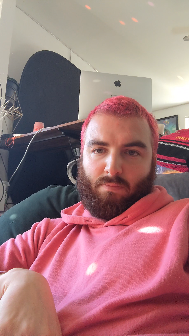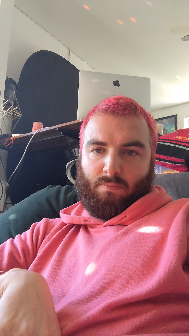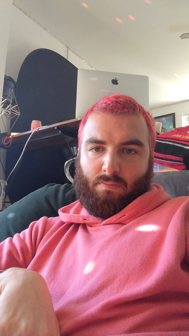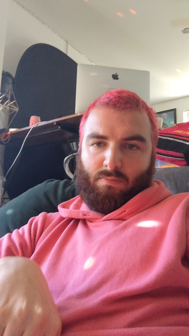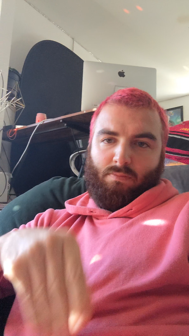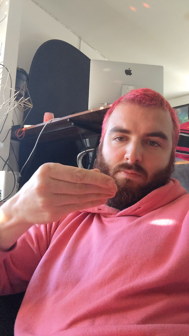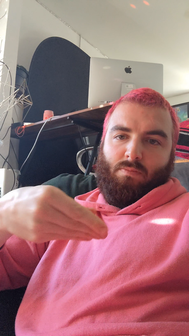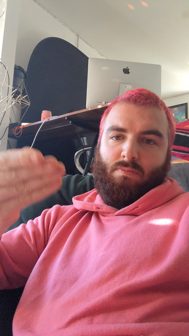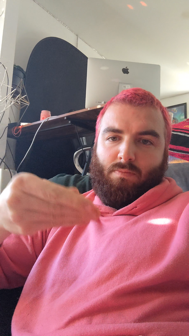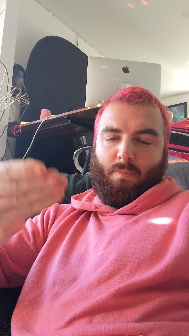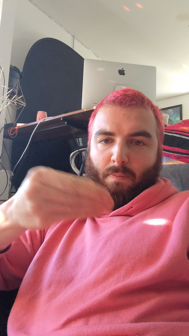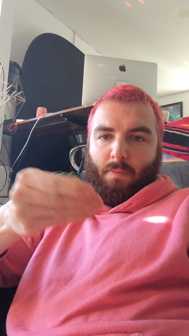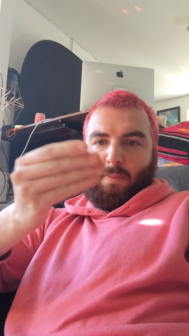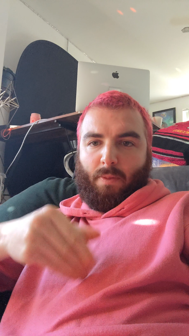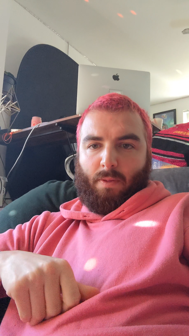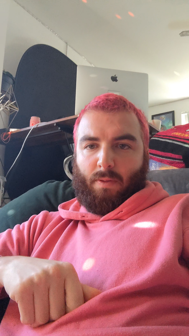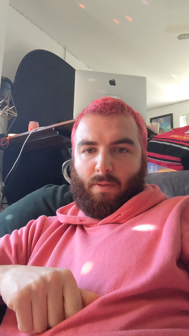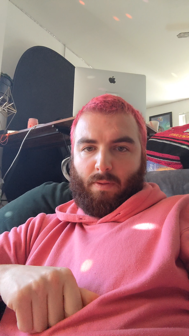shopping